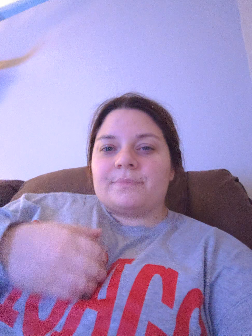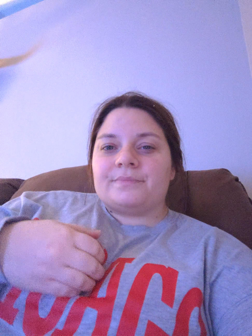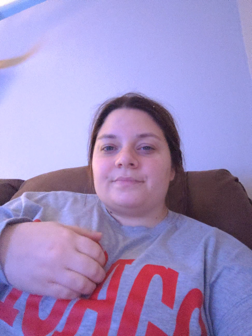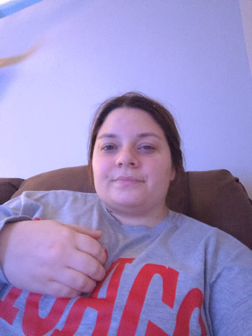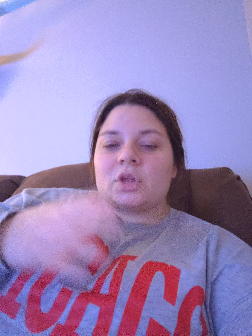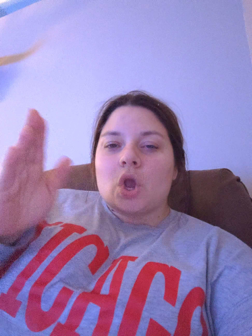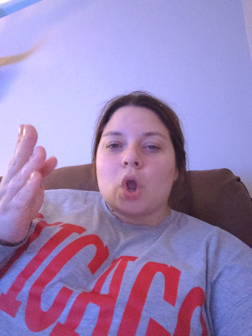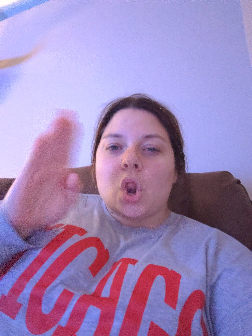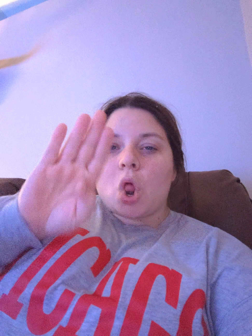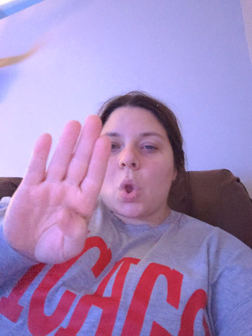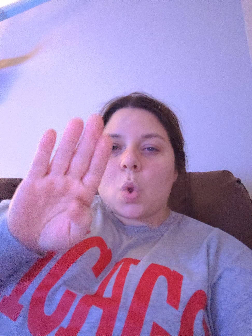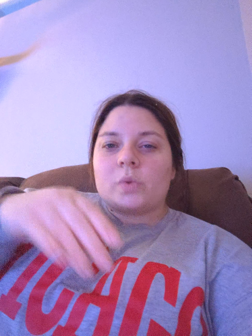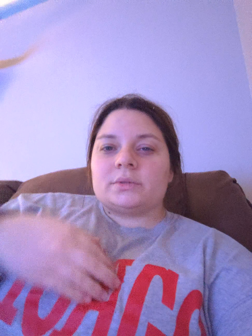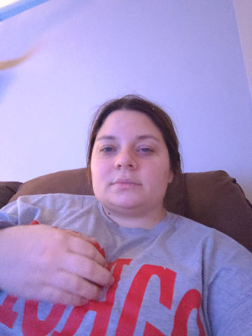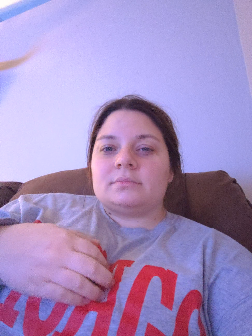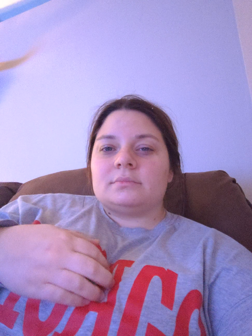close